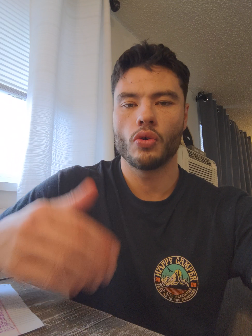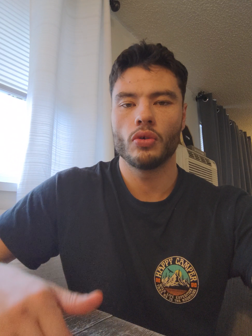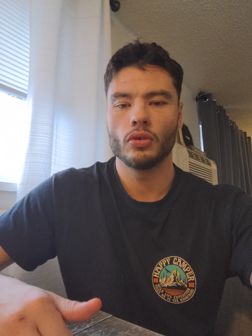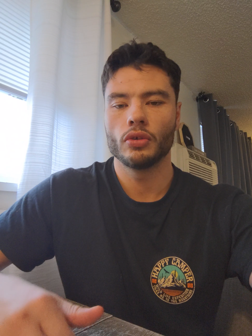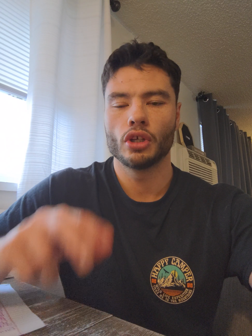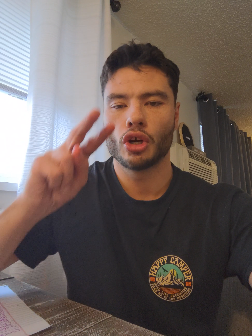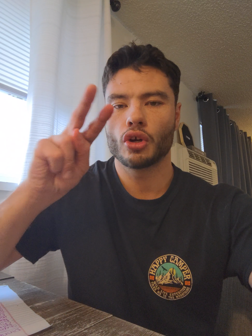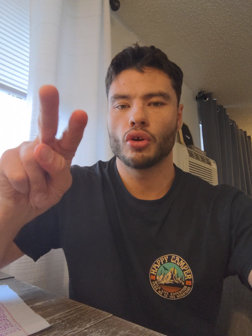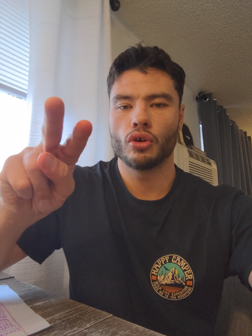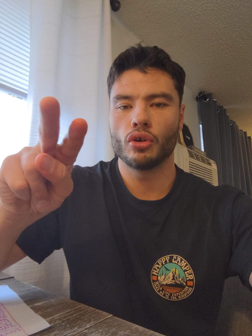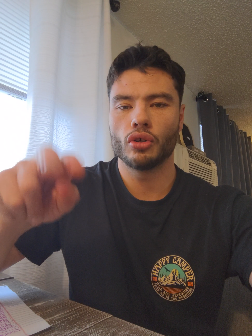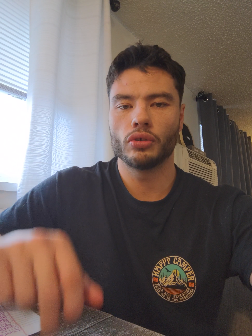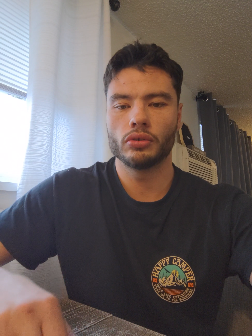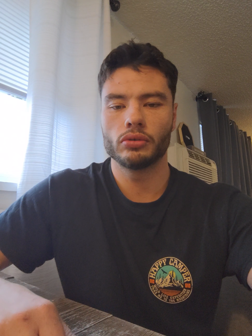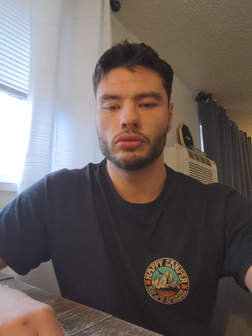look